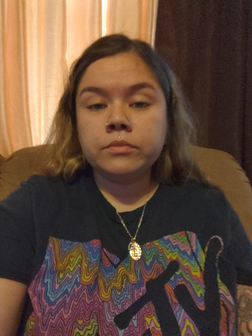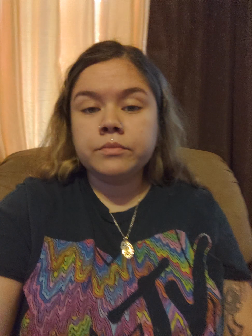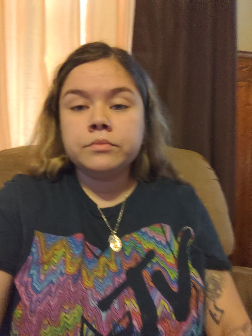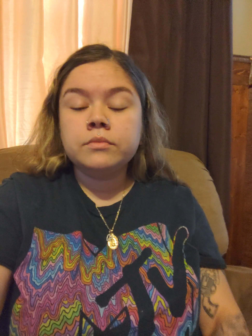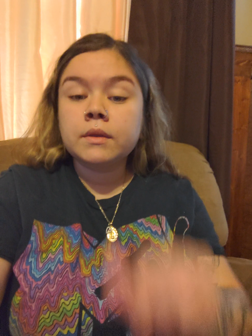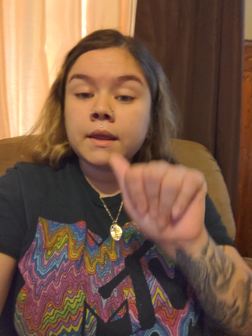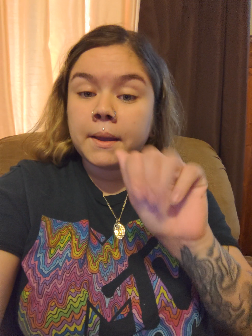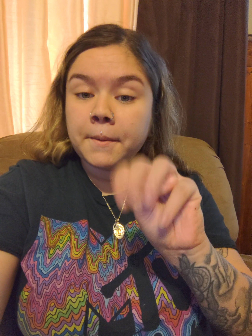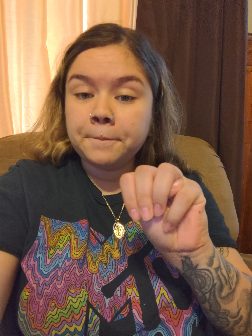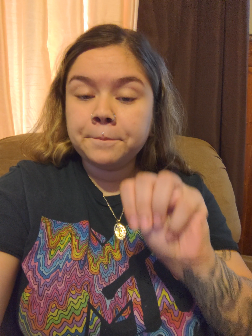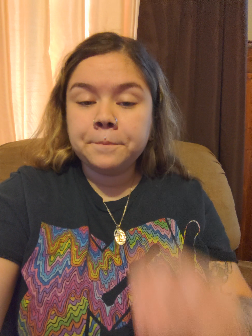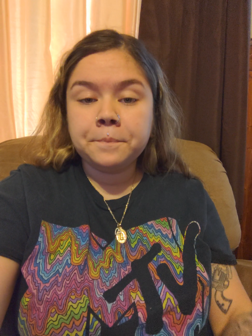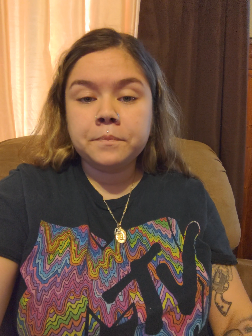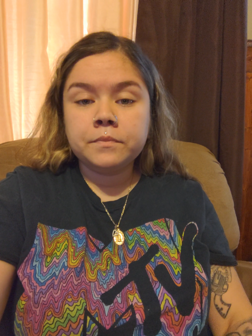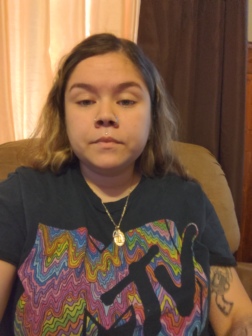am